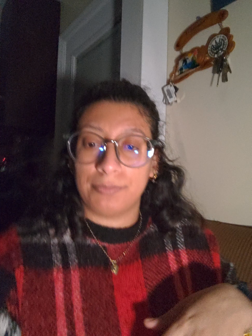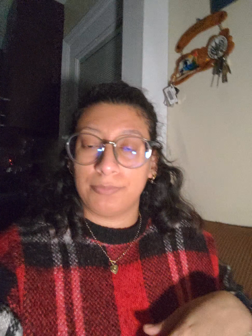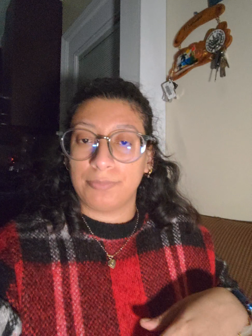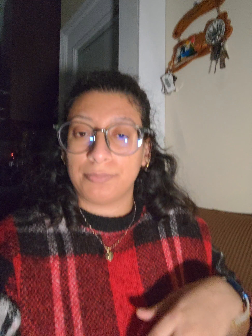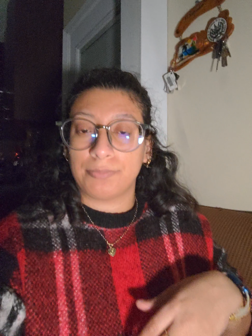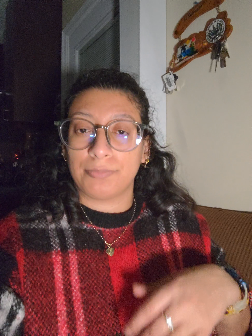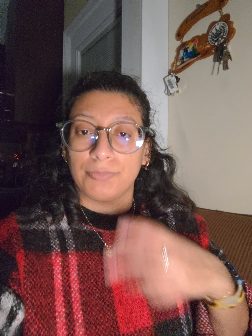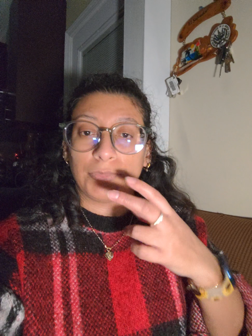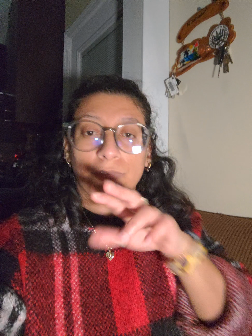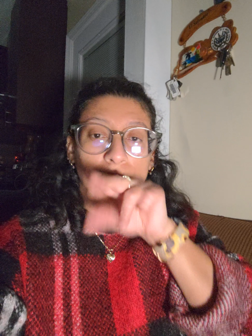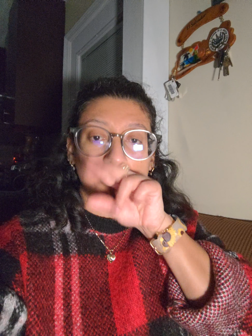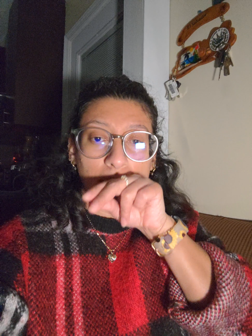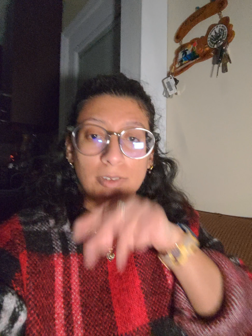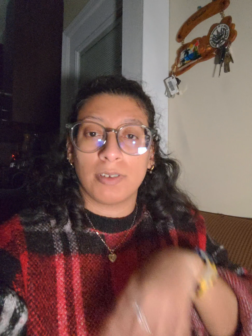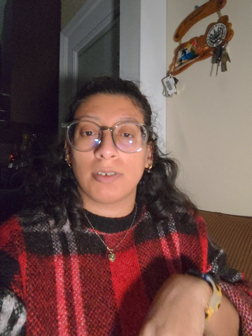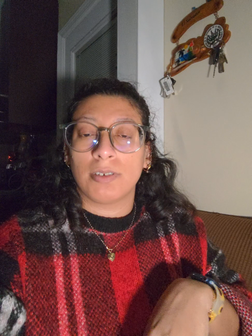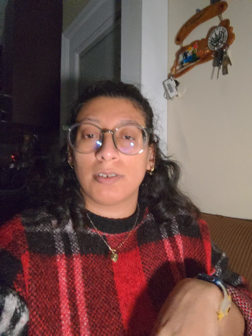goose